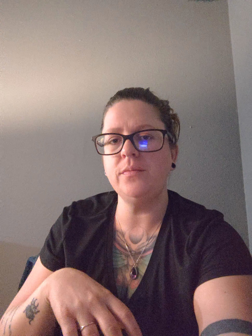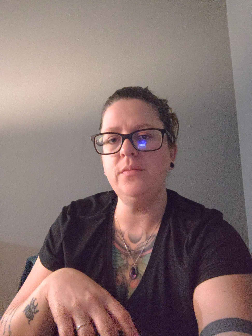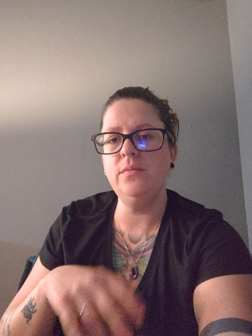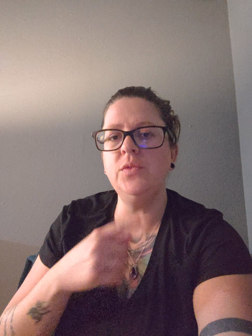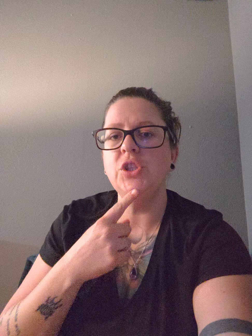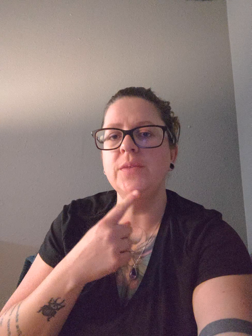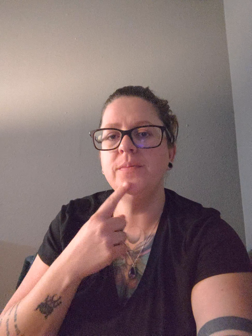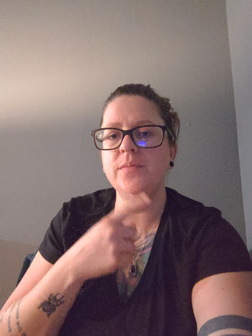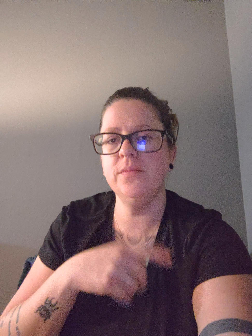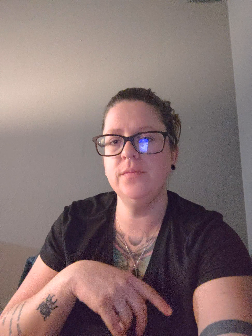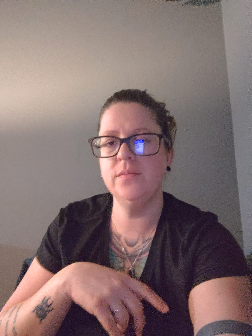chin